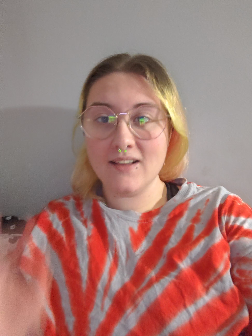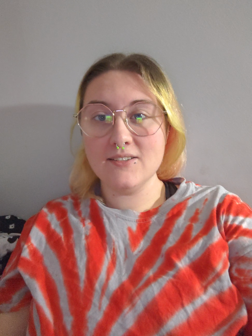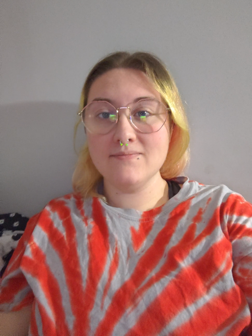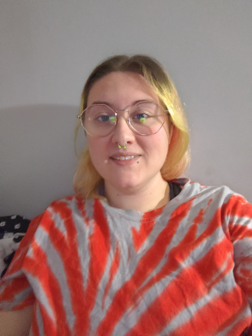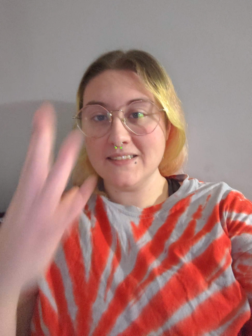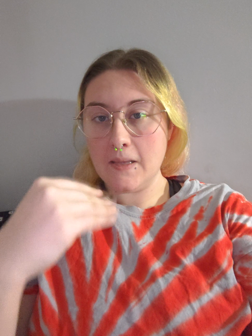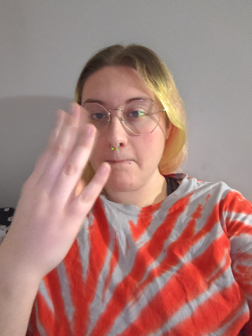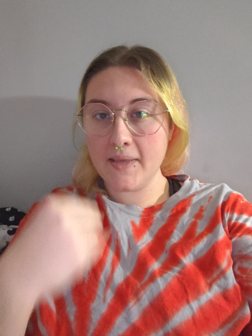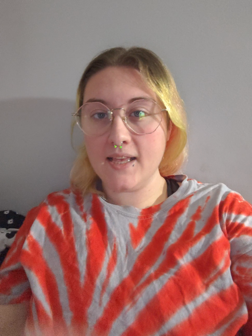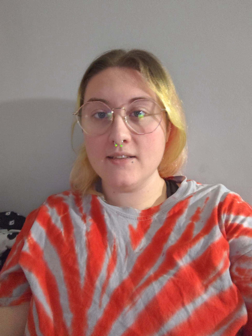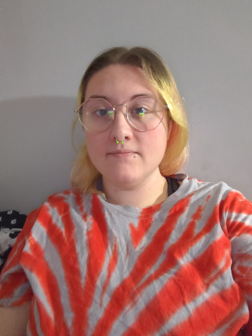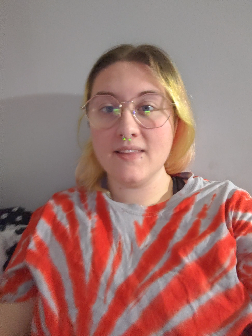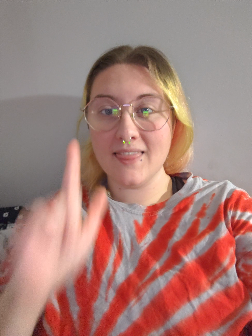sleepy